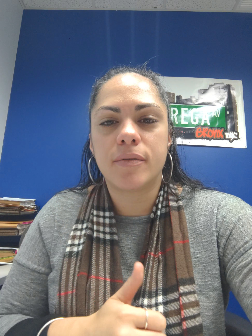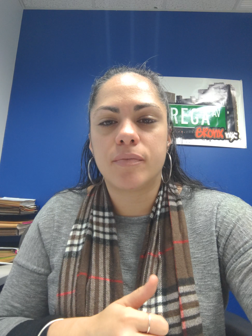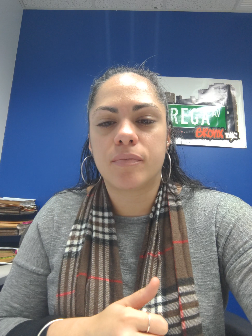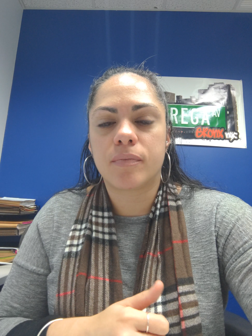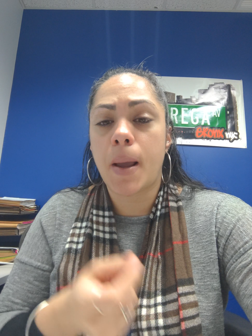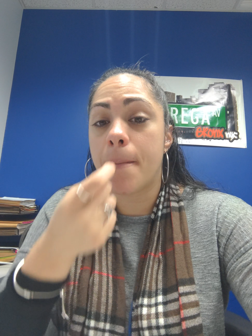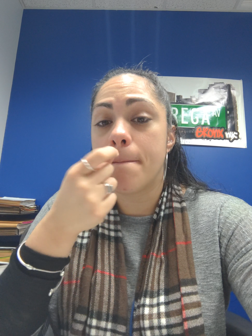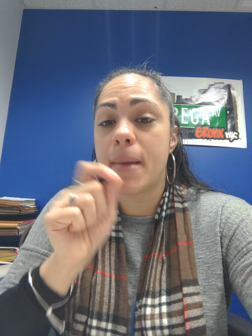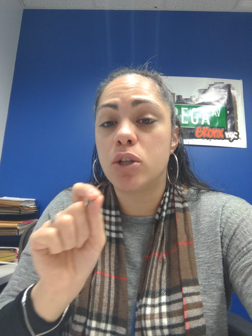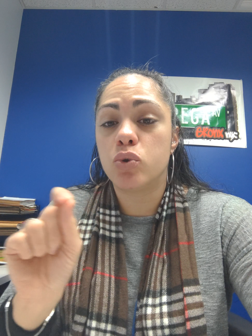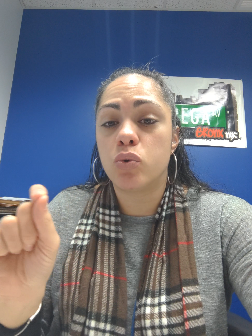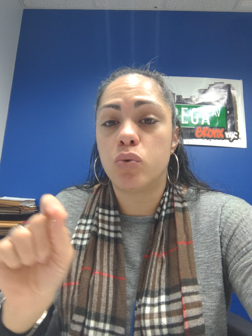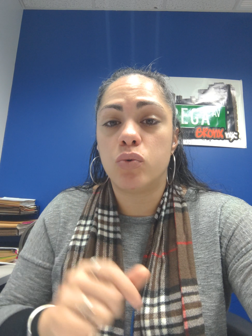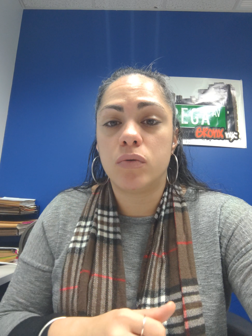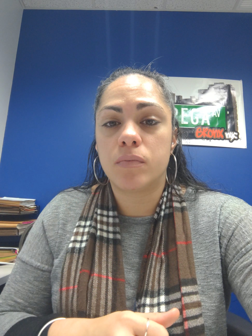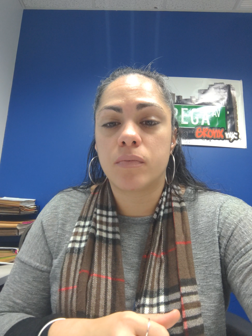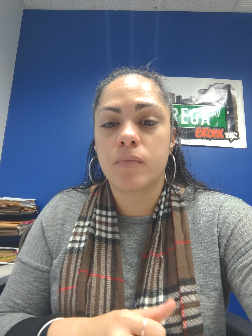pencil